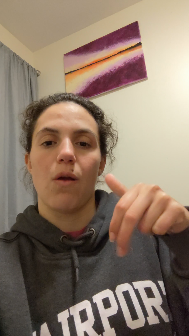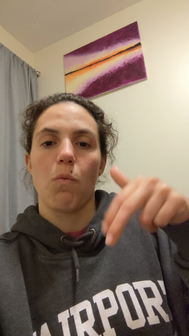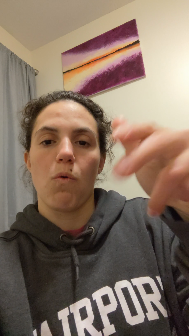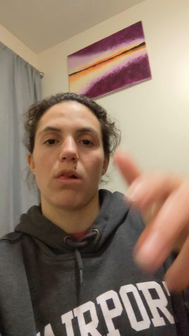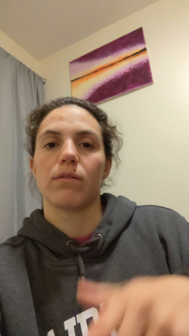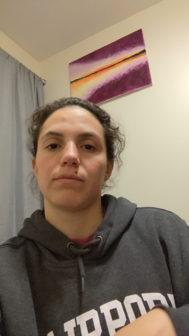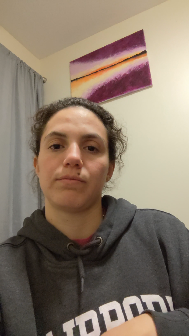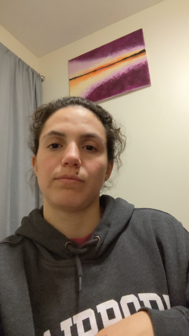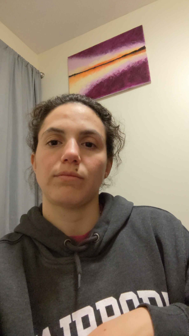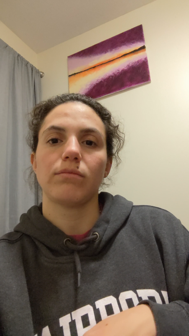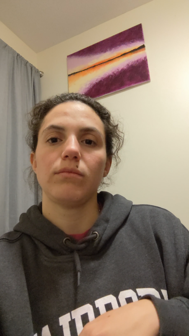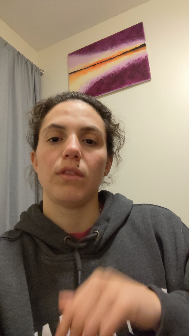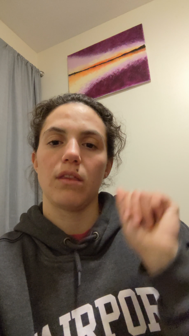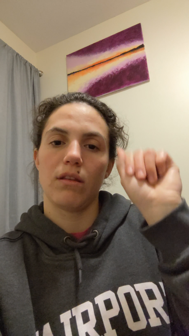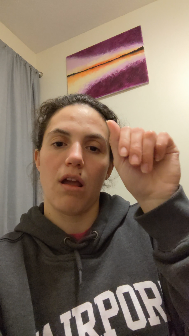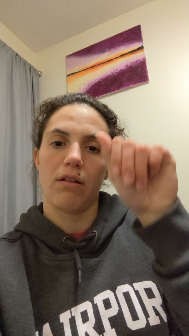knock